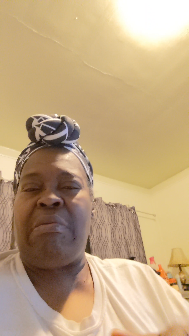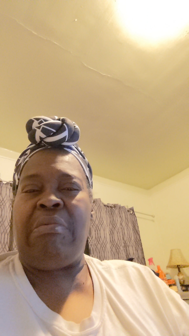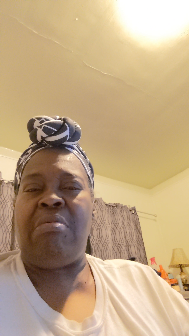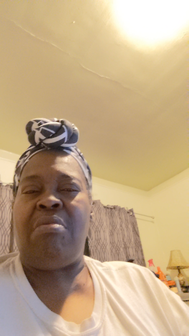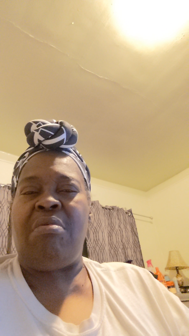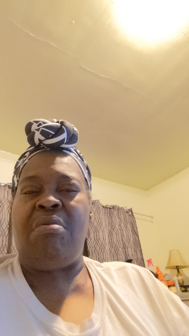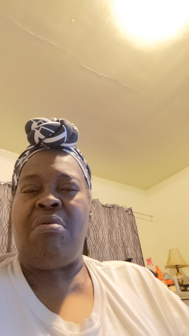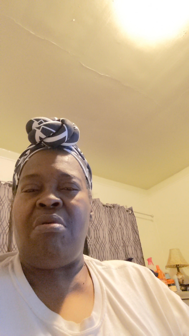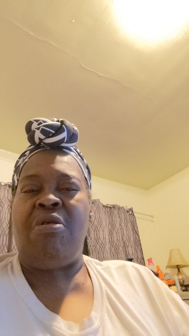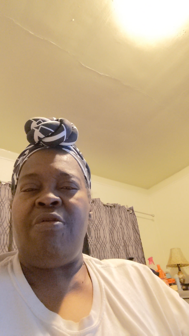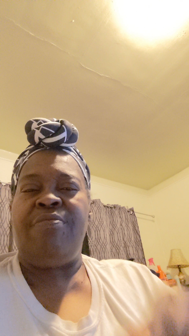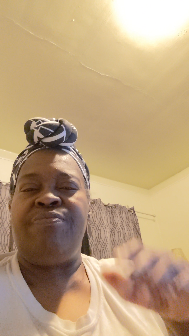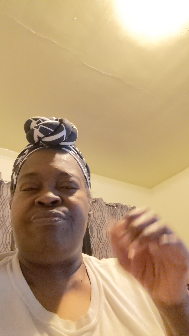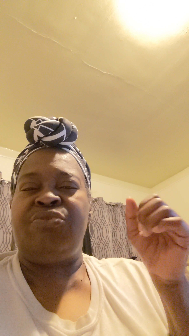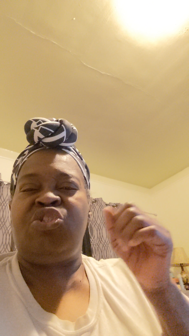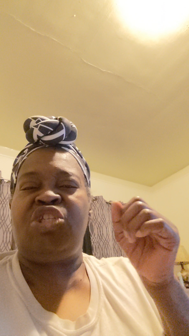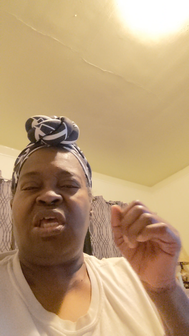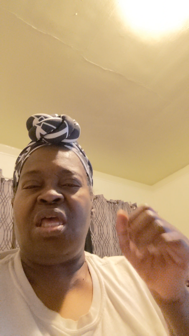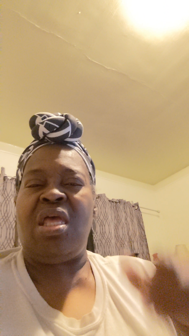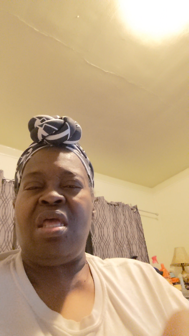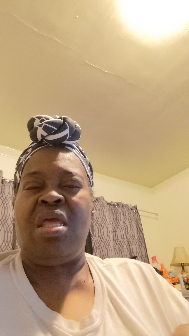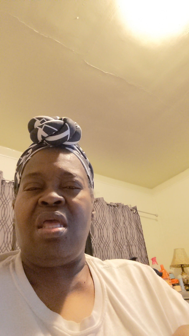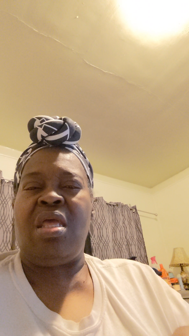shake